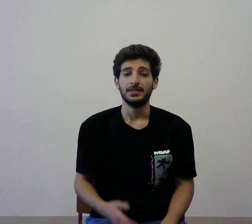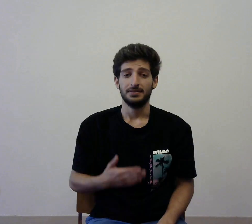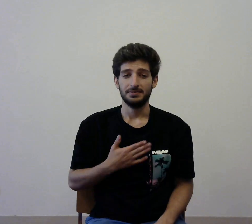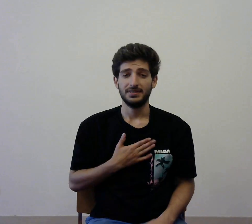mən